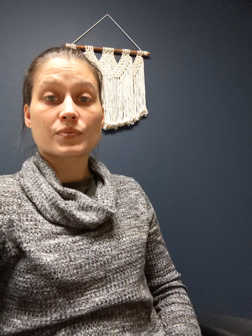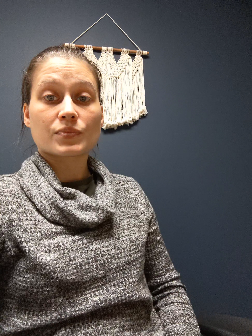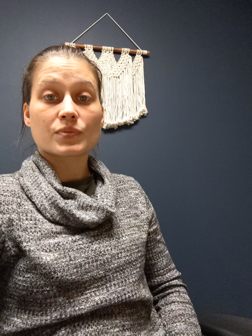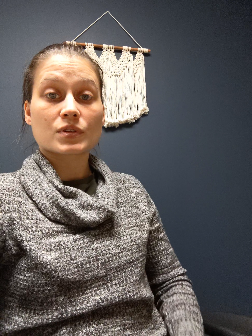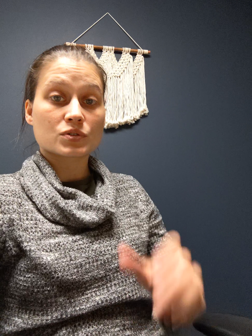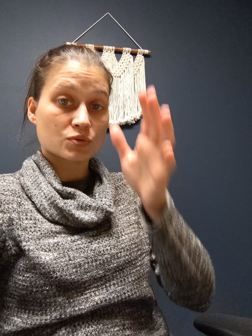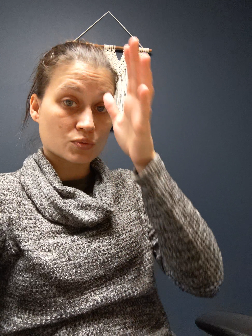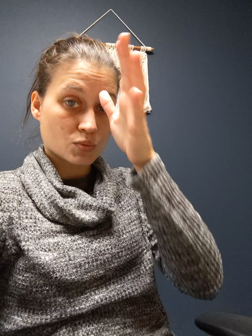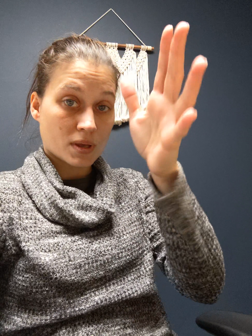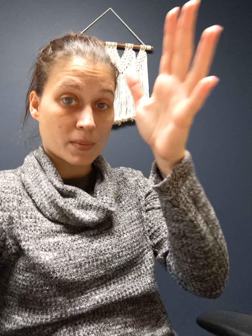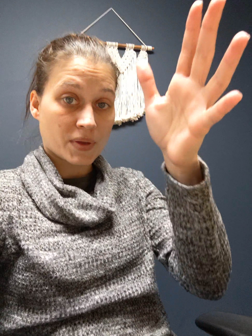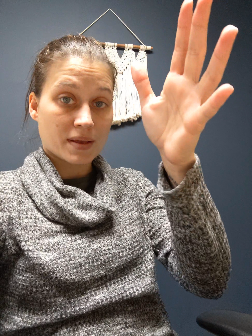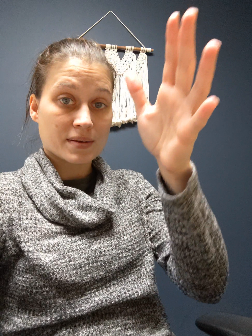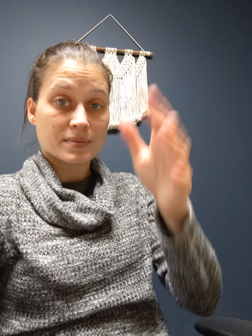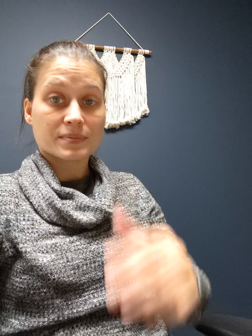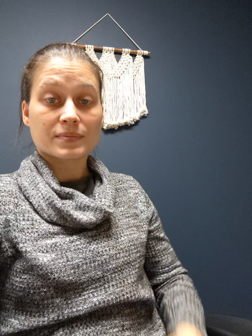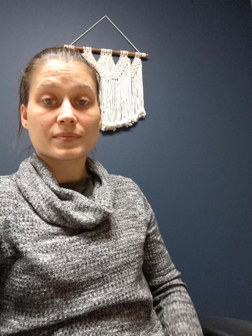grandpa